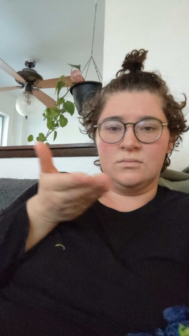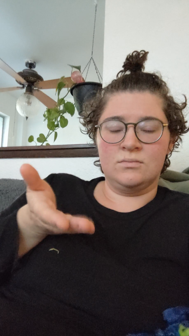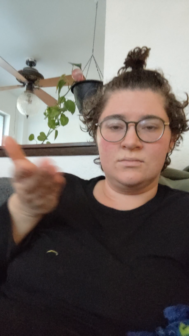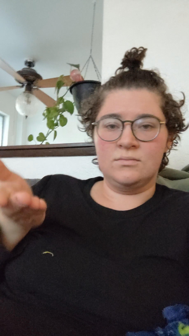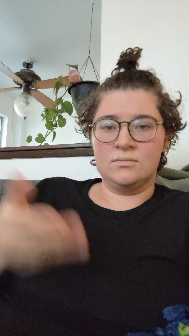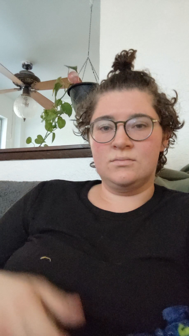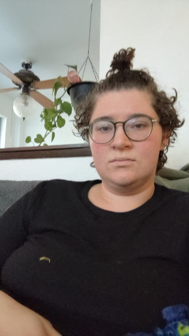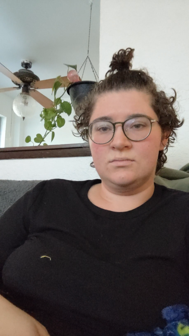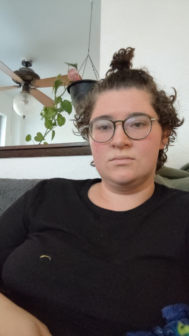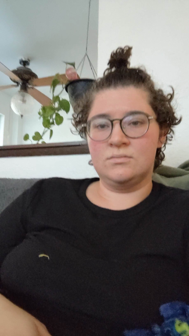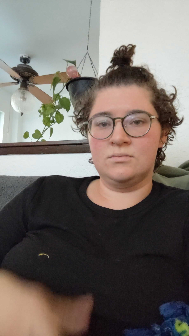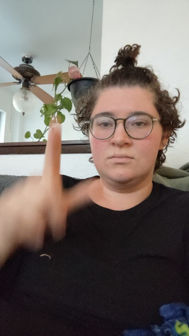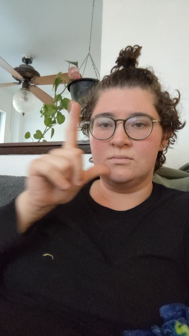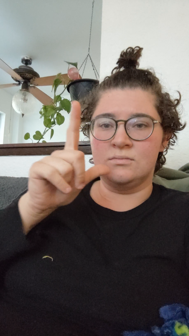lunch